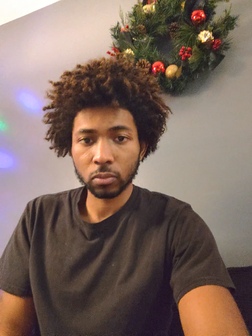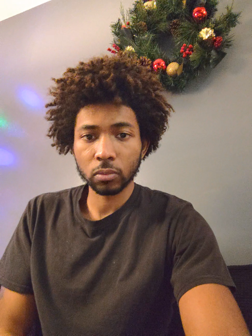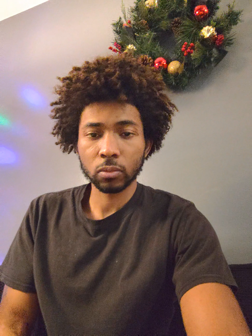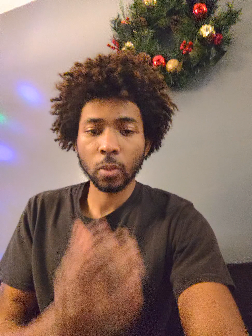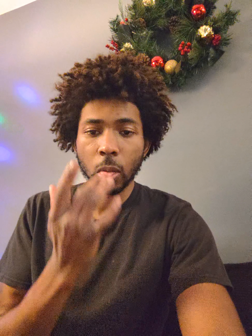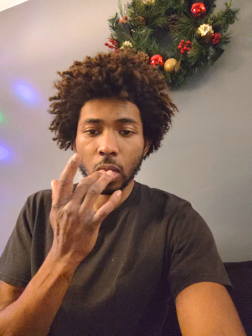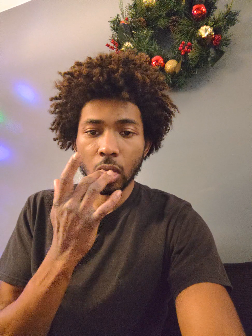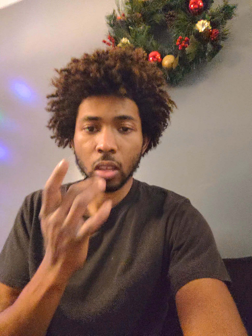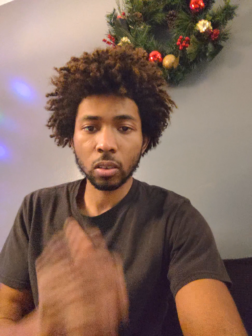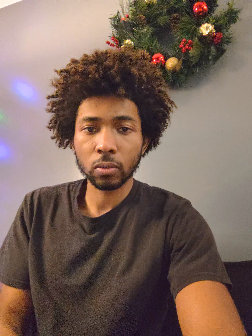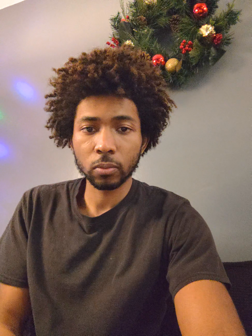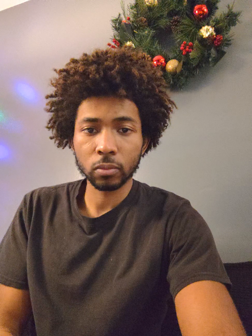taste